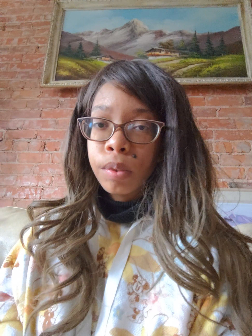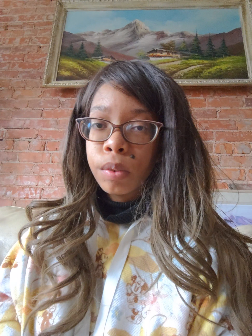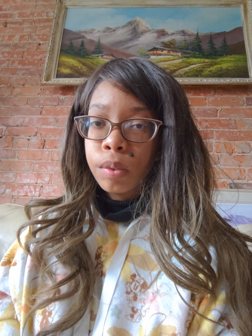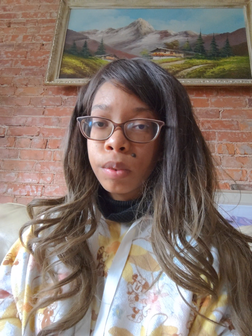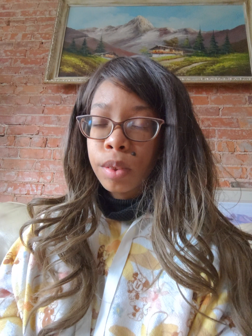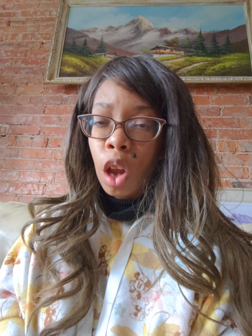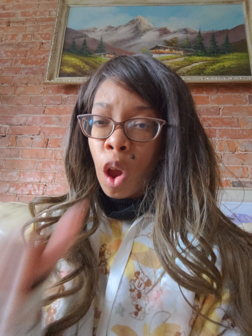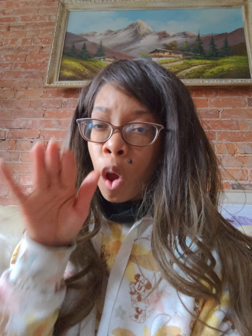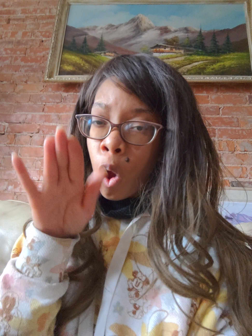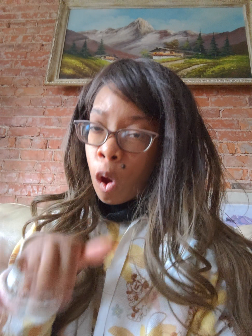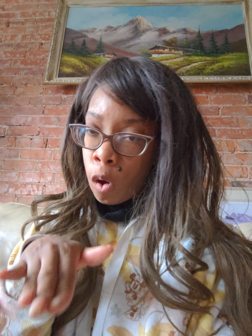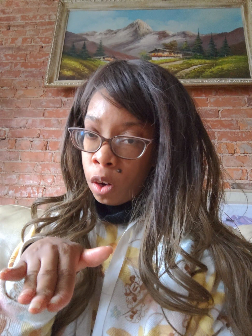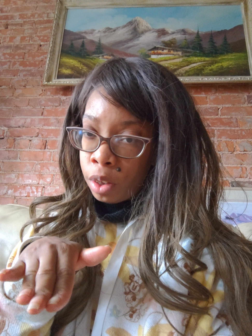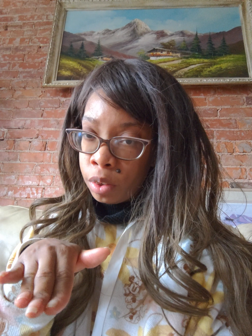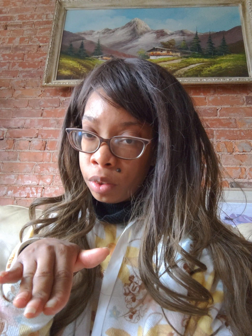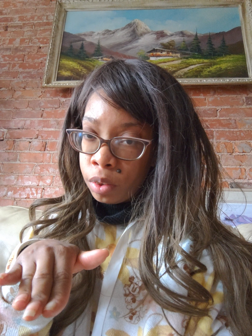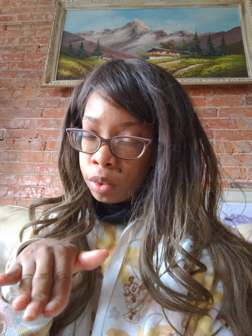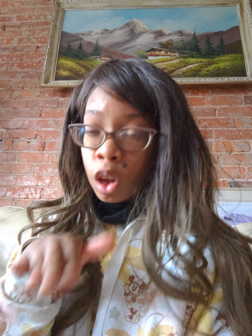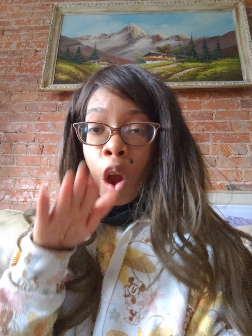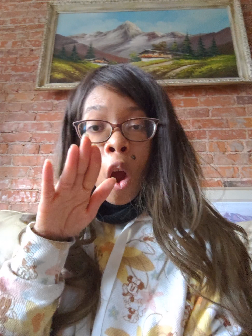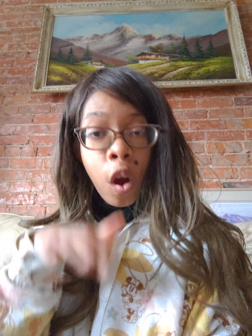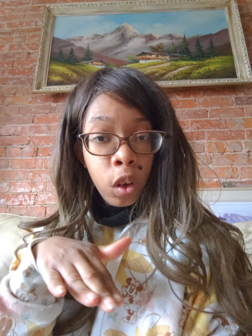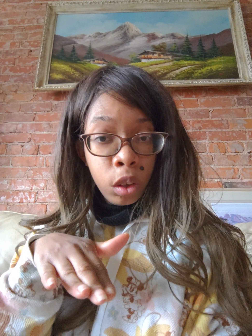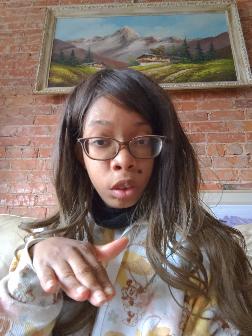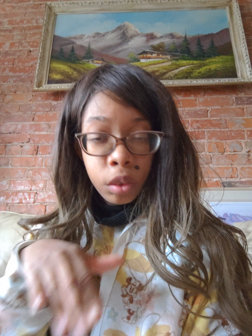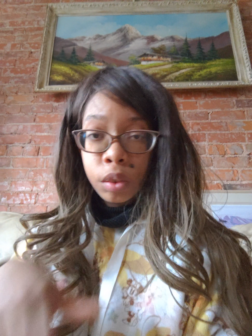on